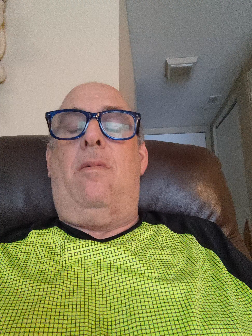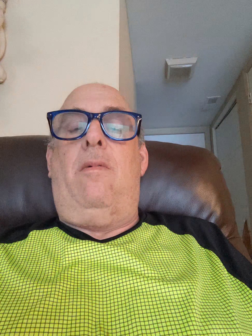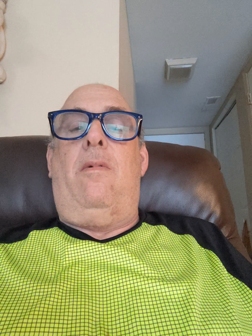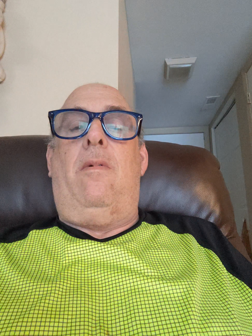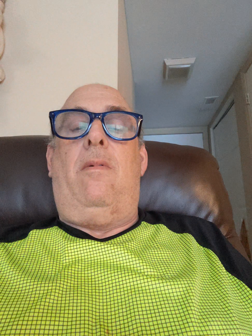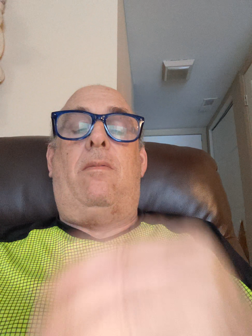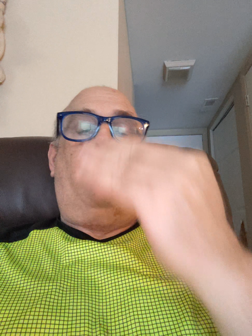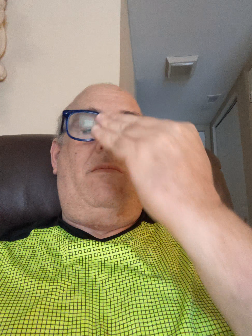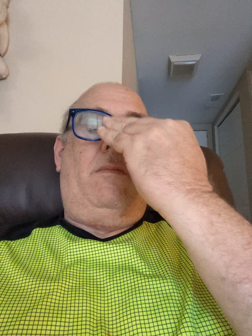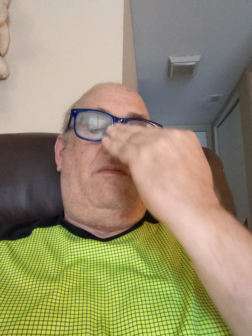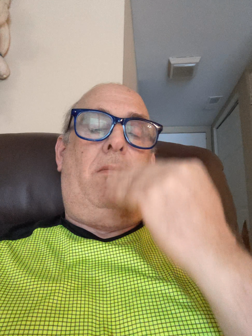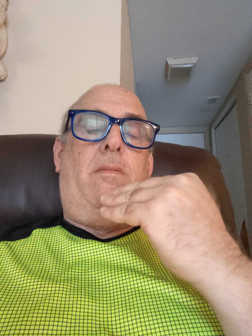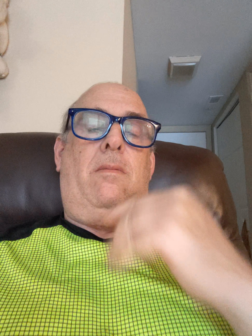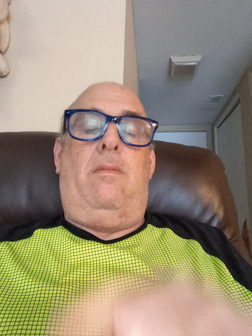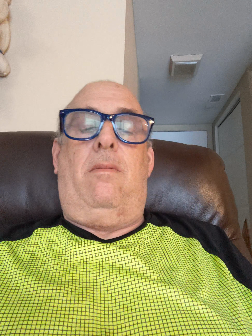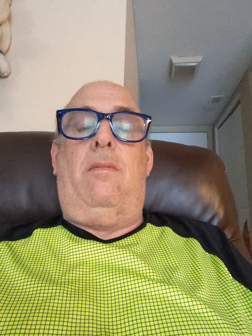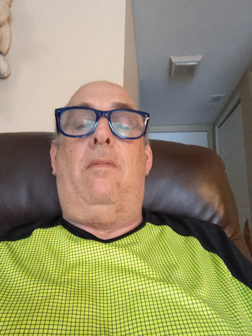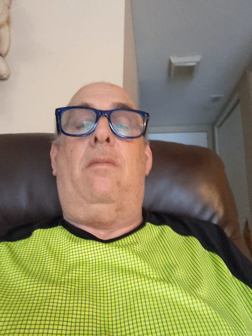sleep